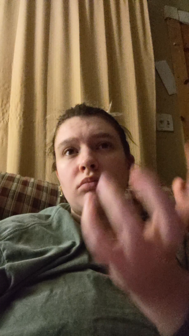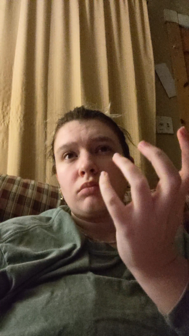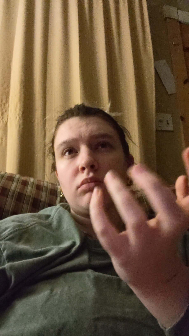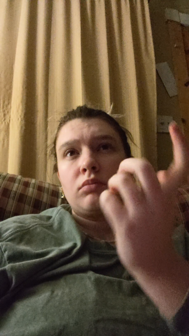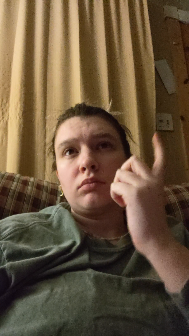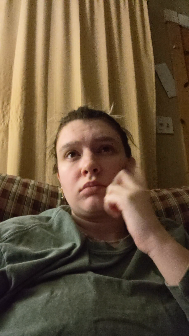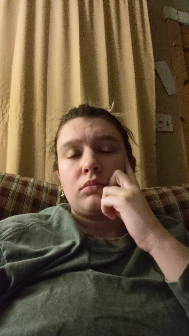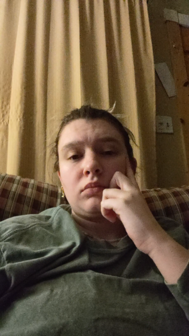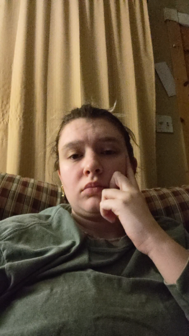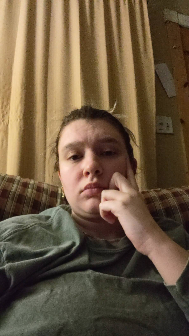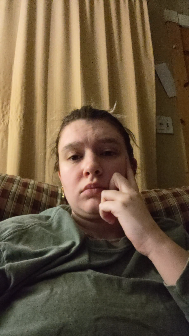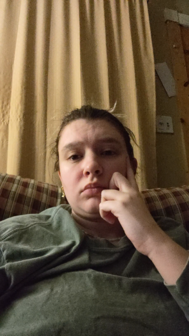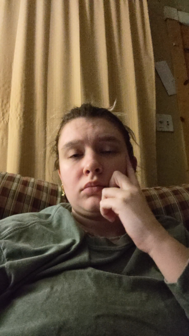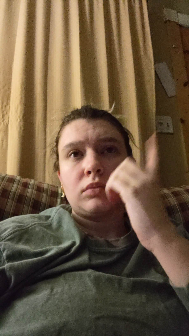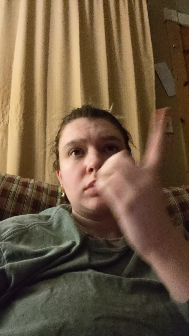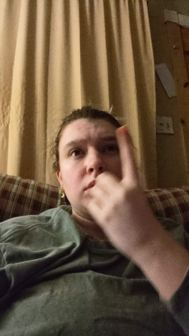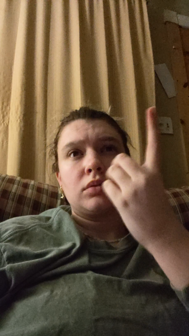dinner